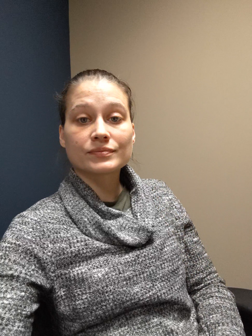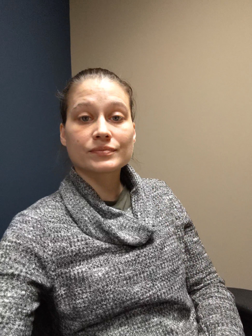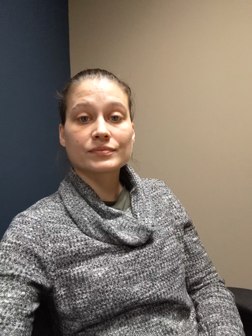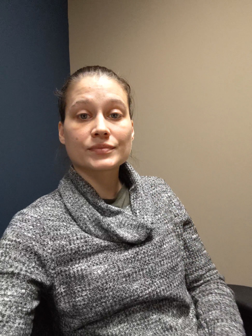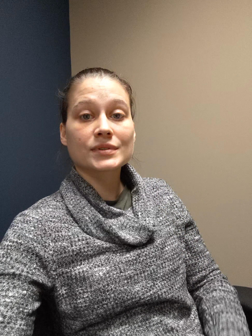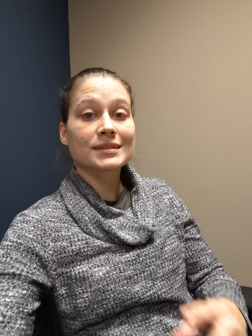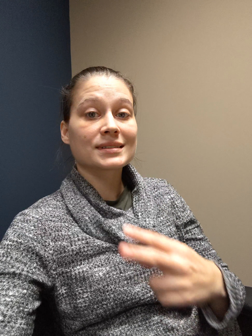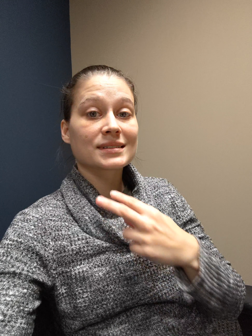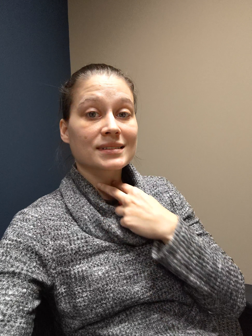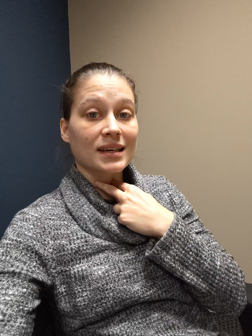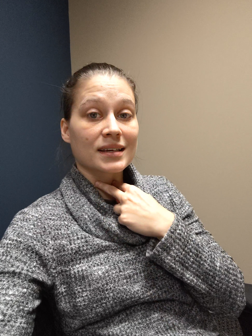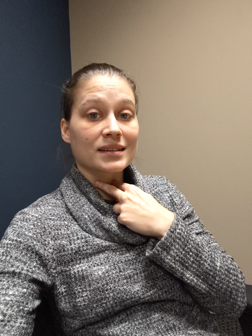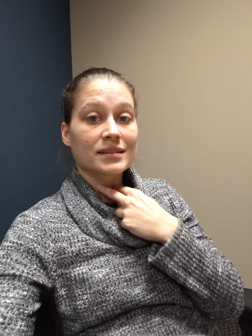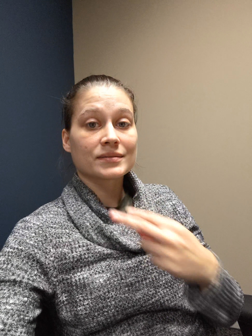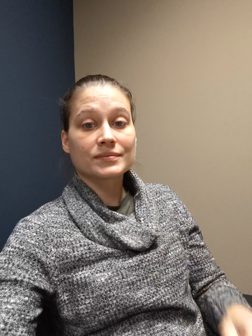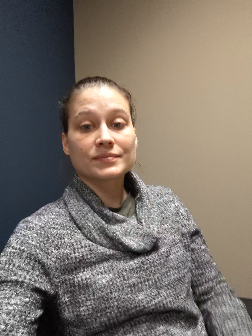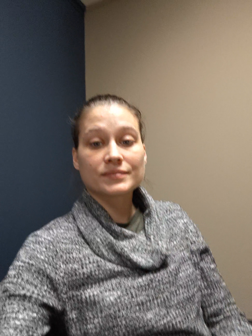stuck